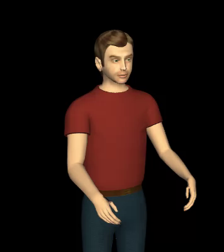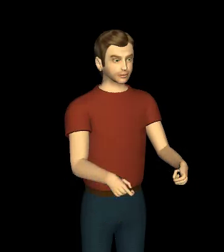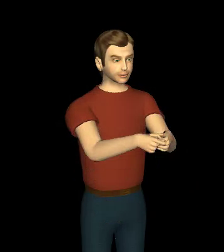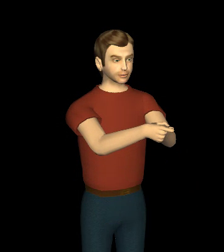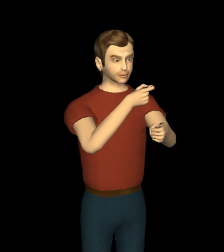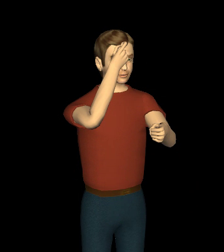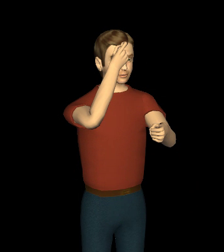مظلة